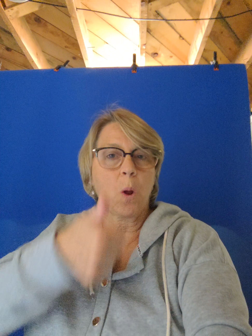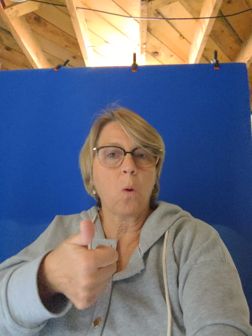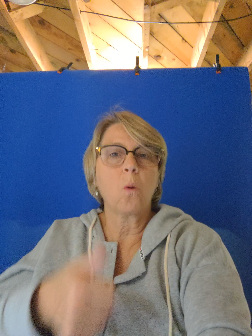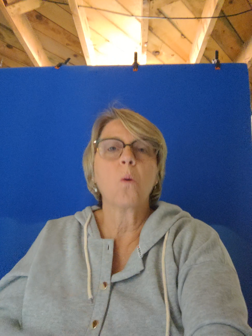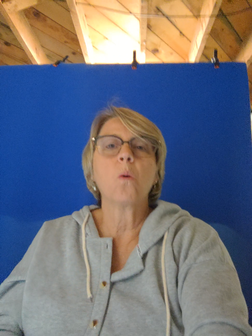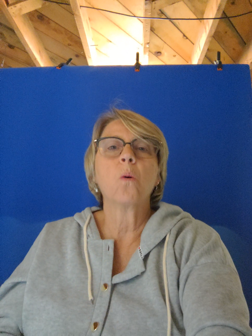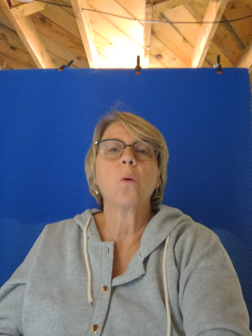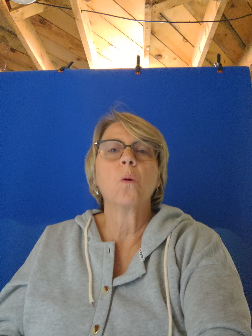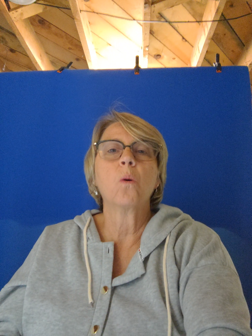tomorrow